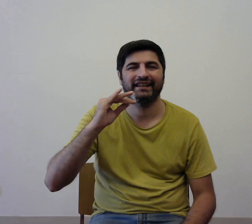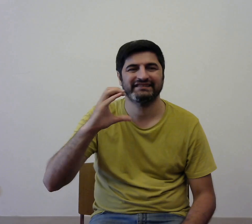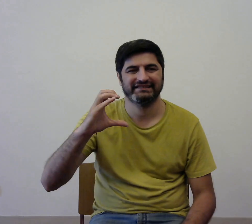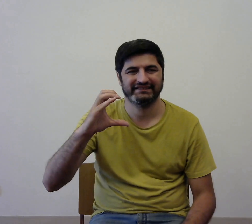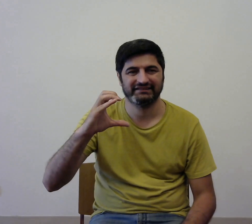S